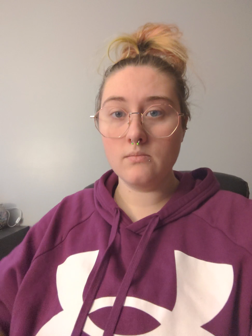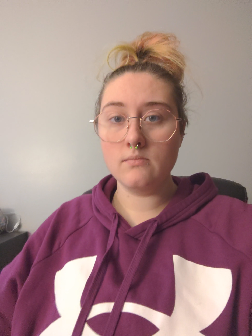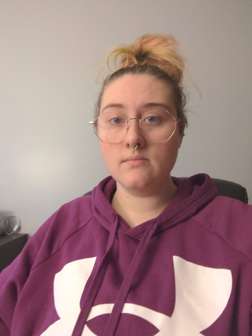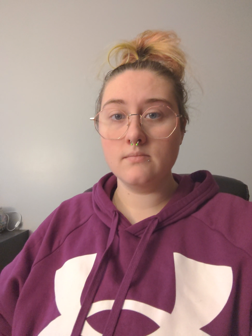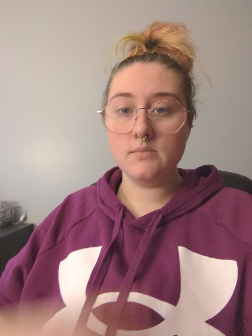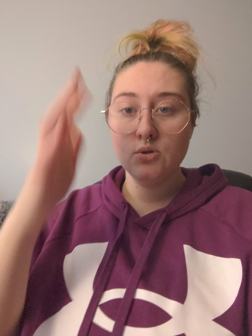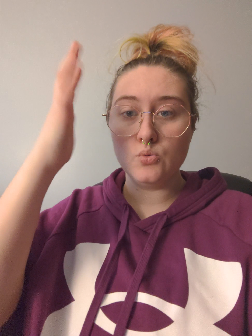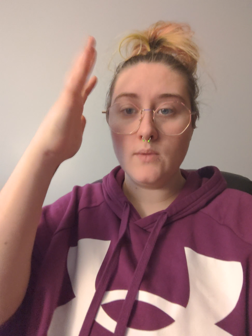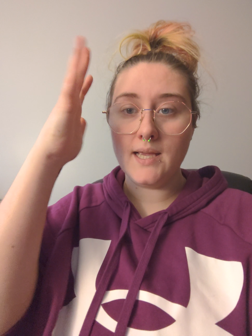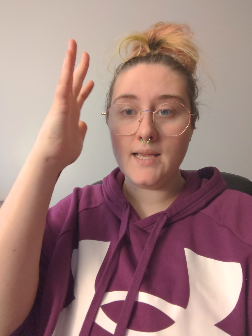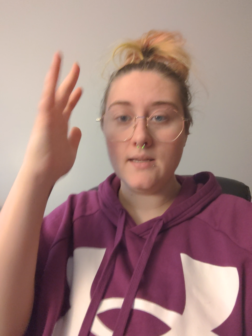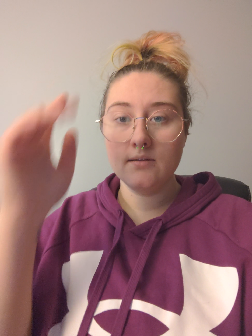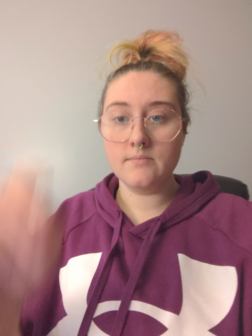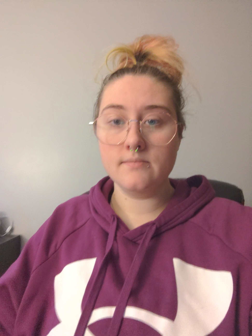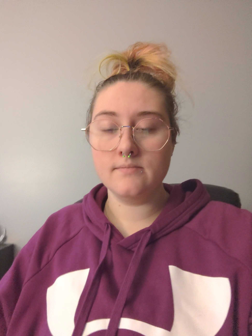tree